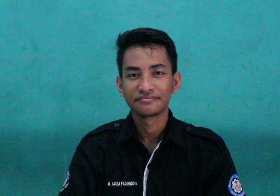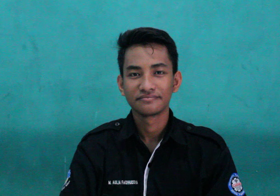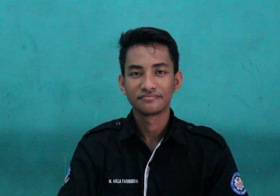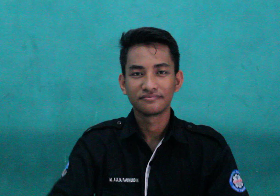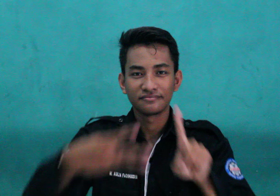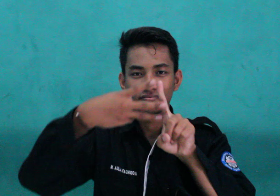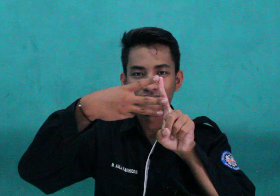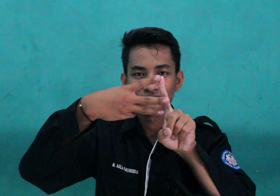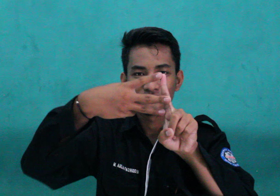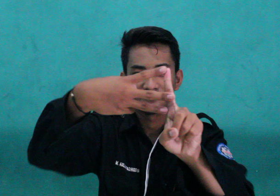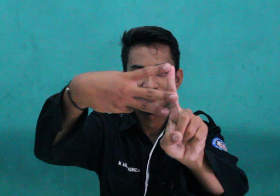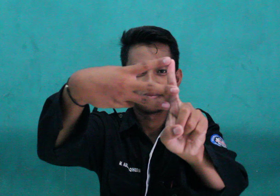B